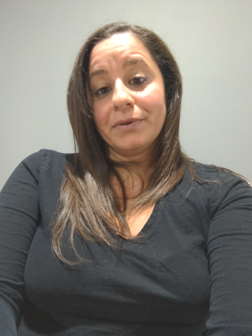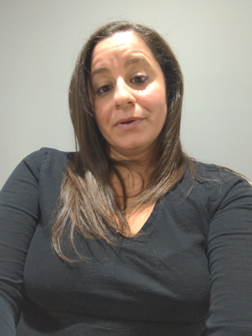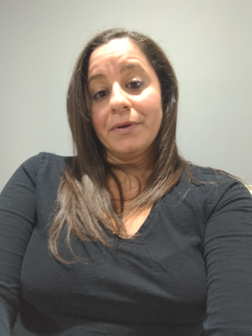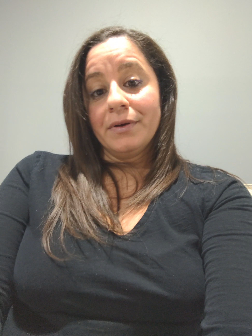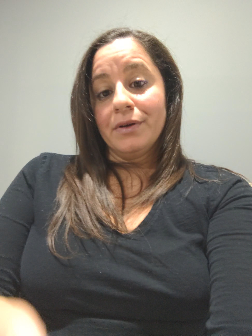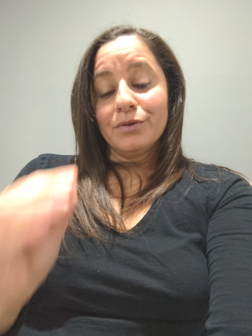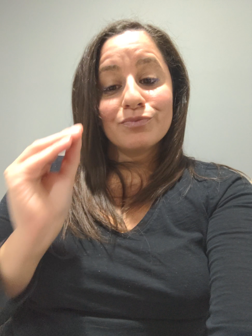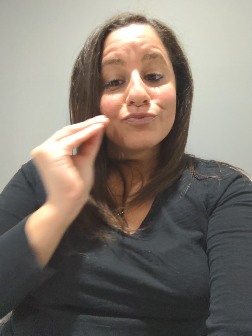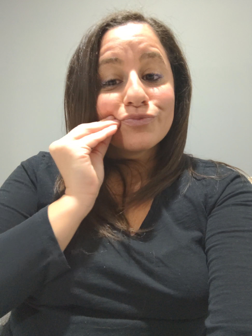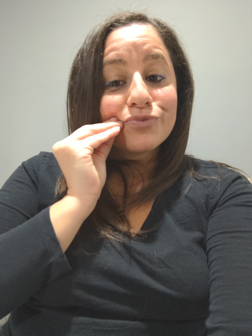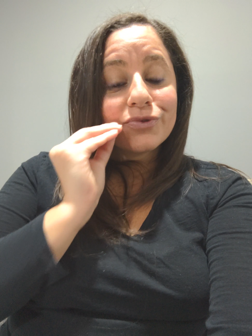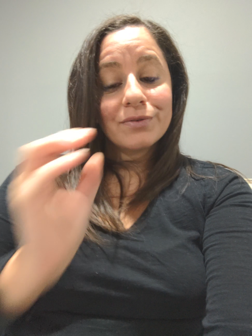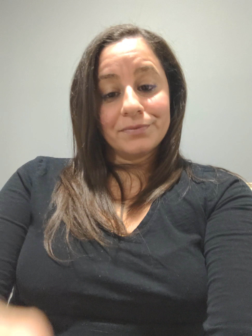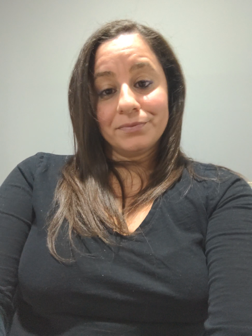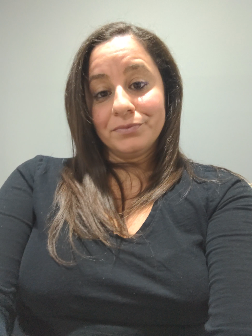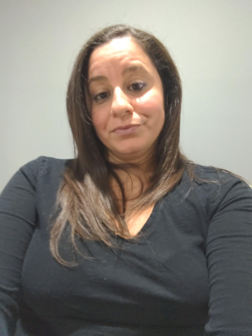kiss